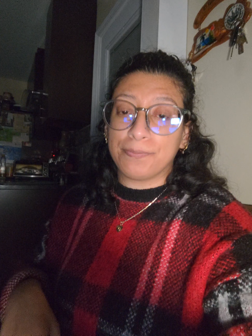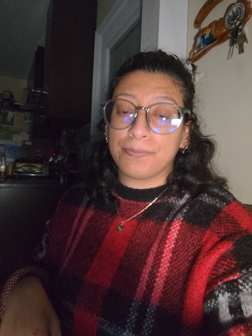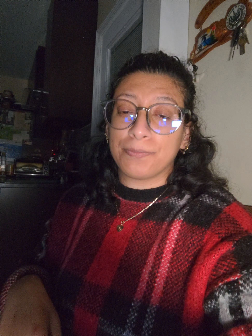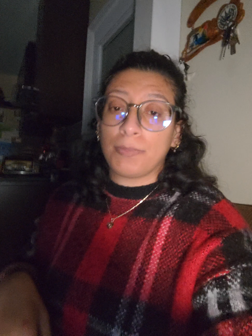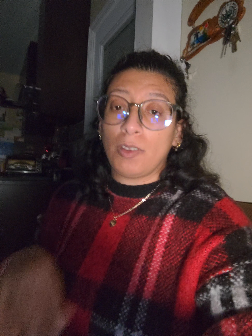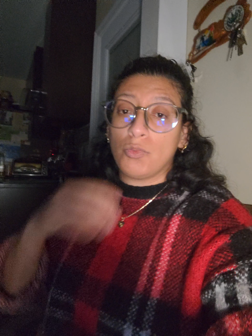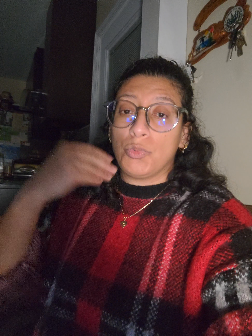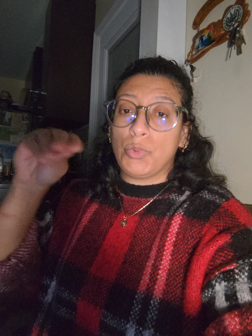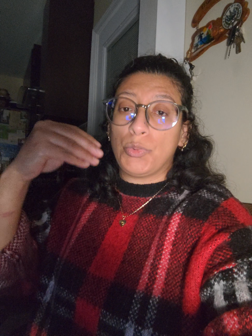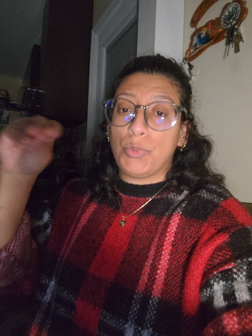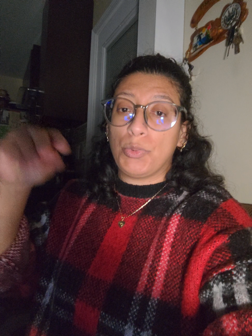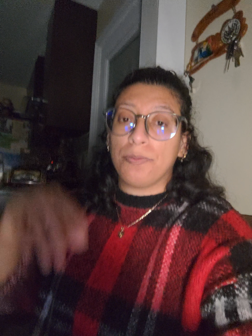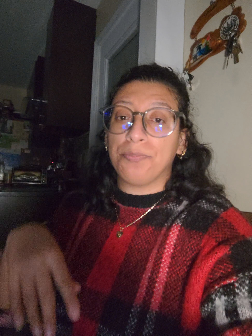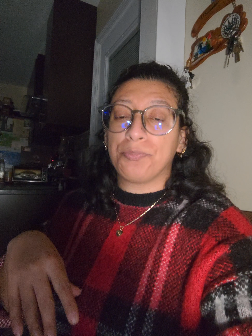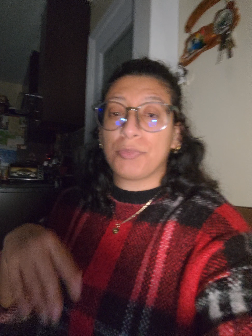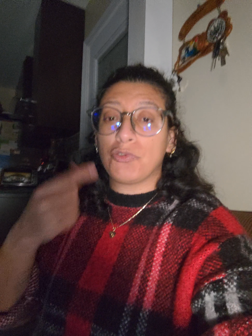store